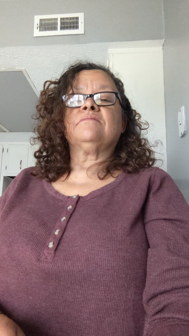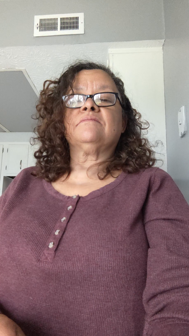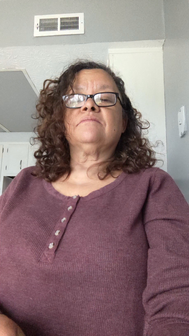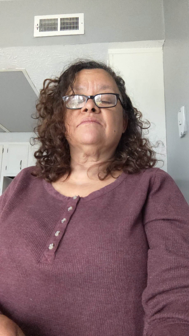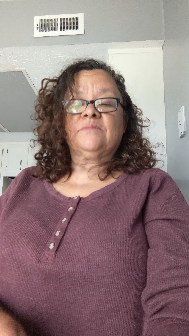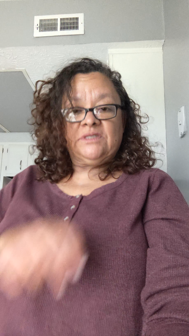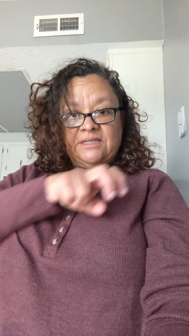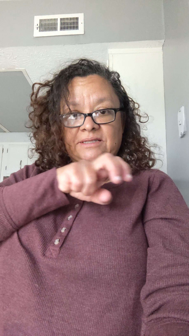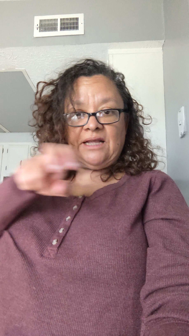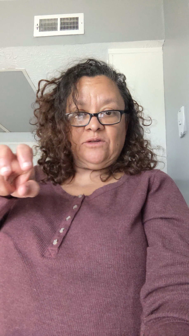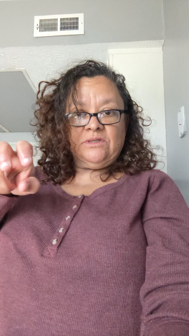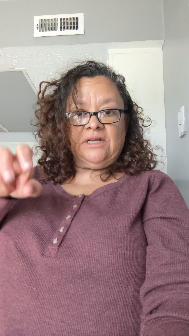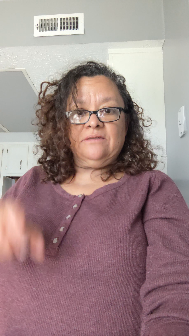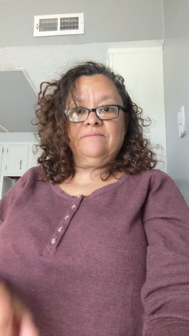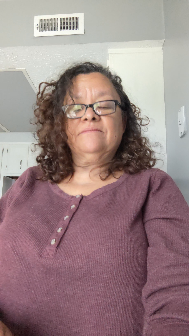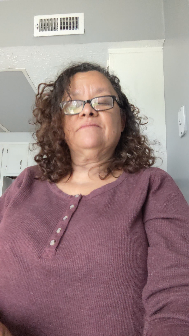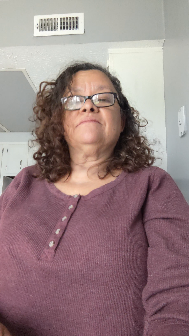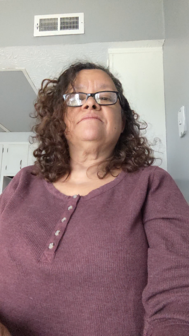bench